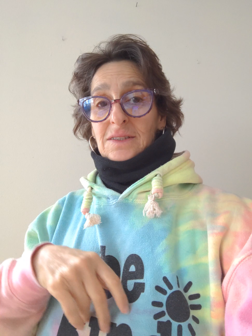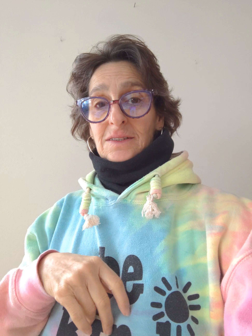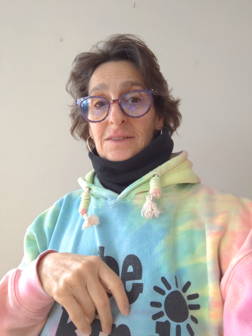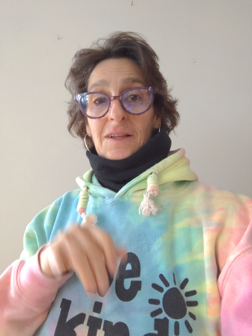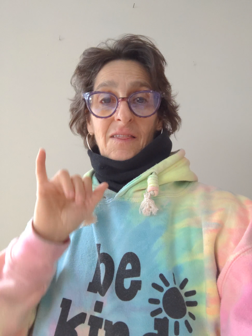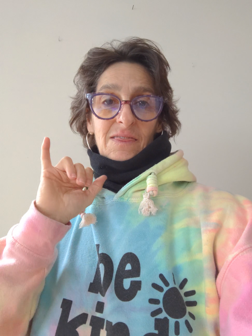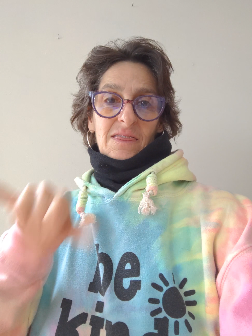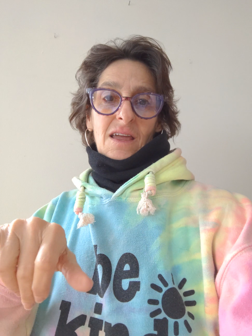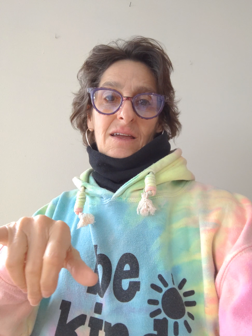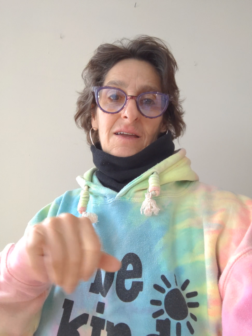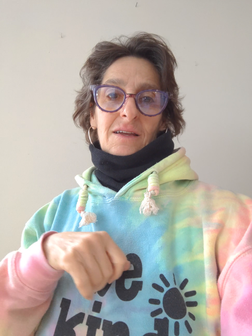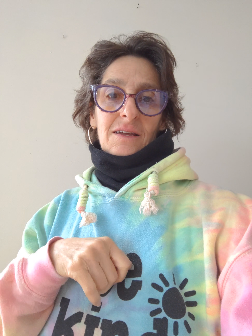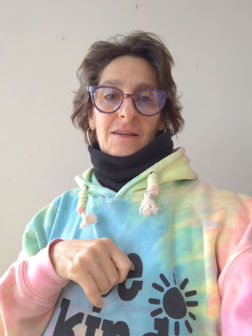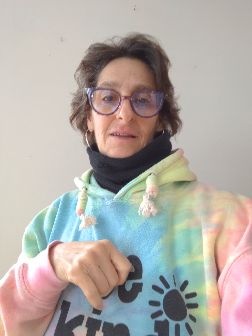that